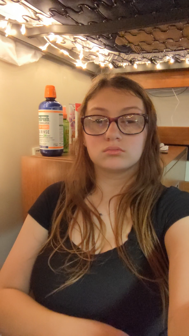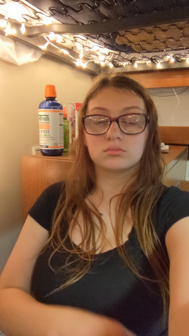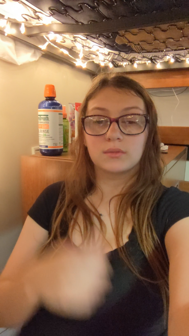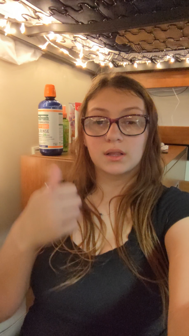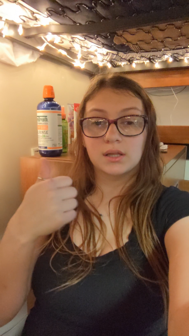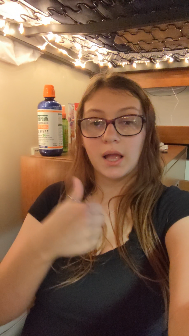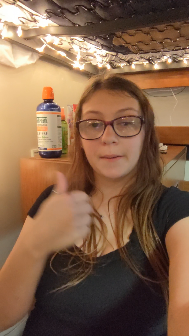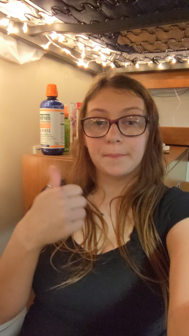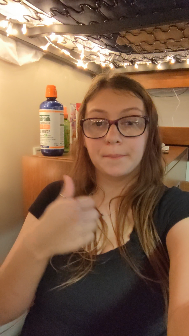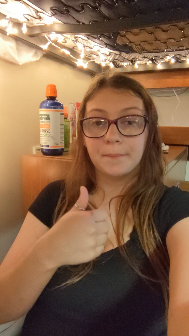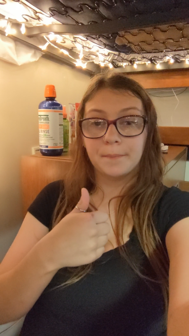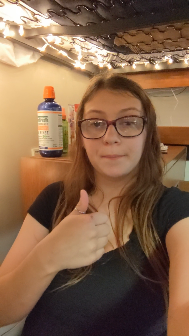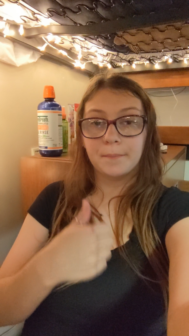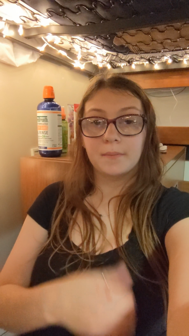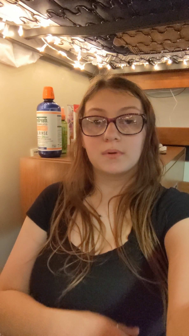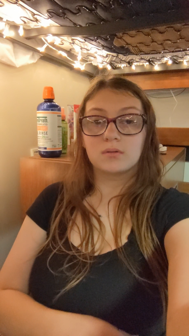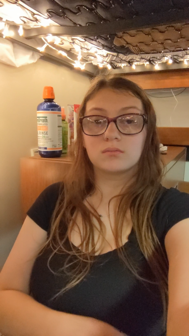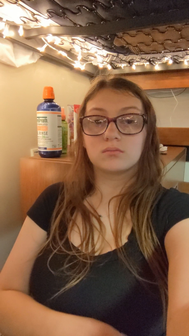game